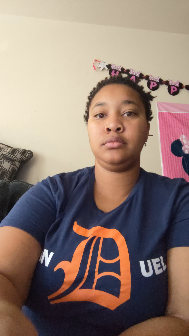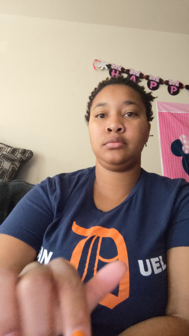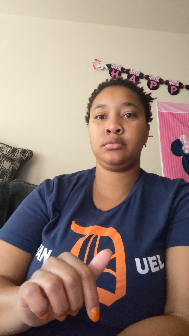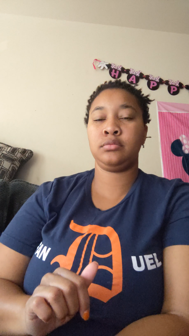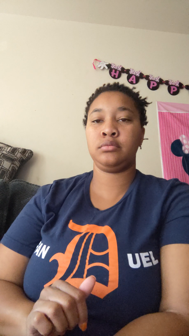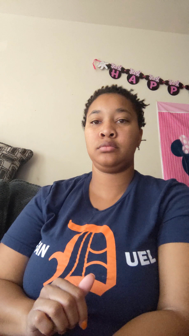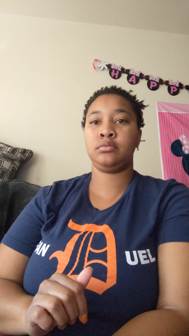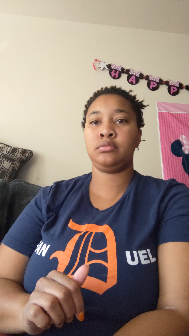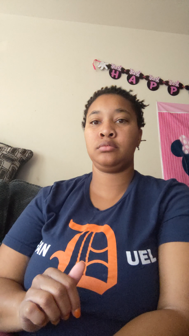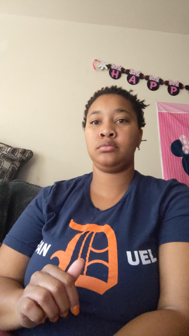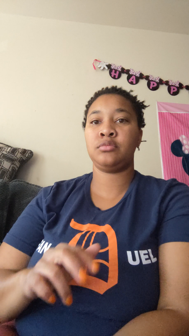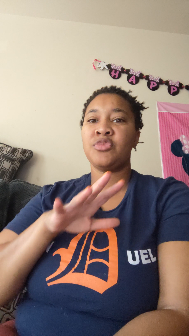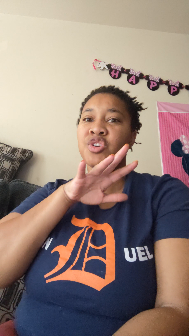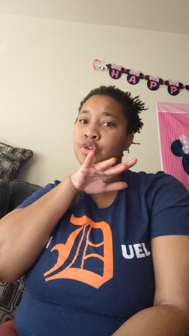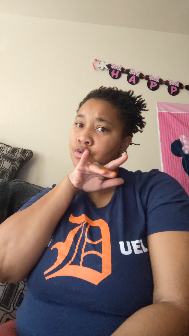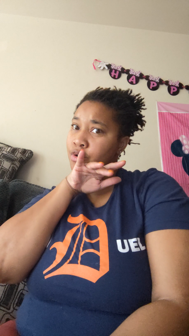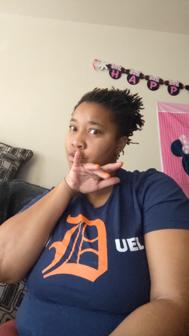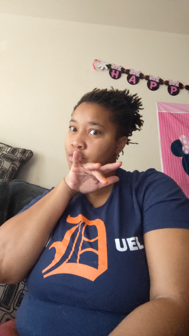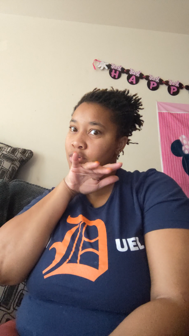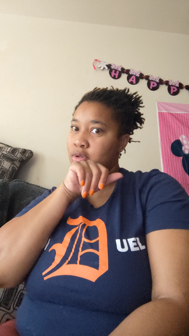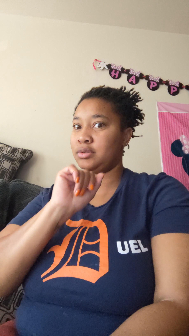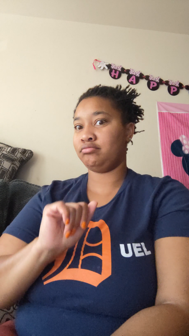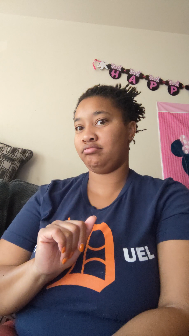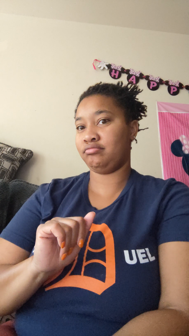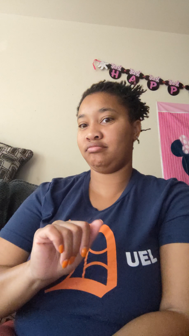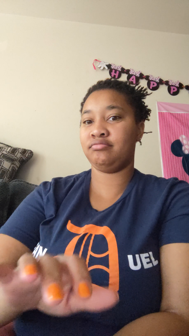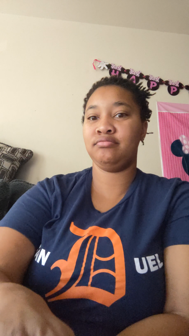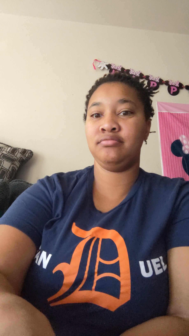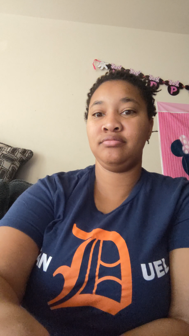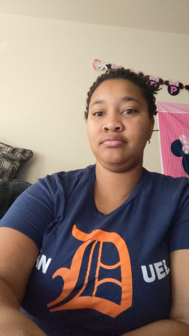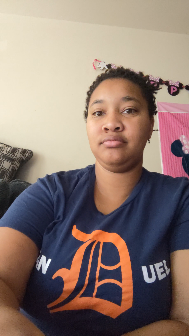naughty